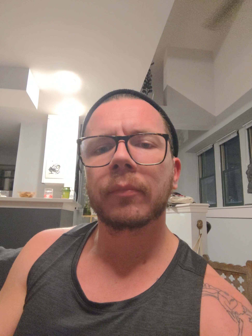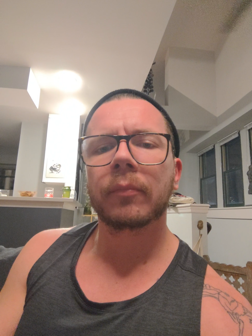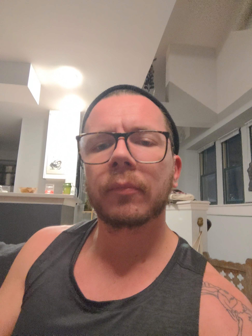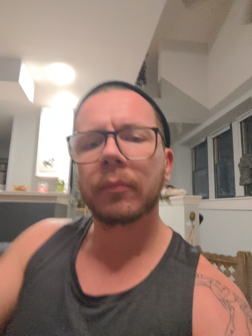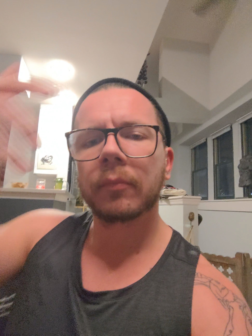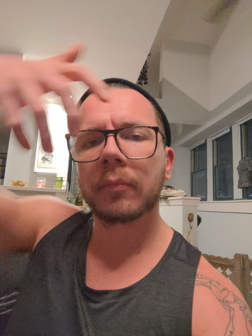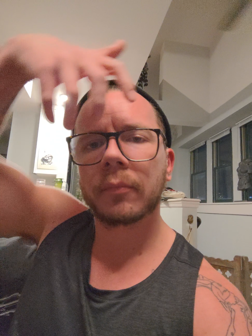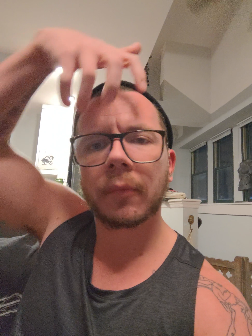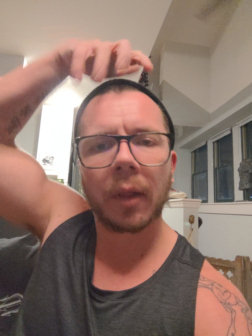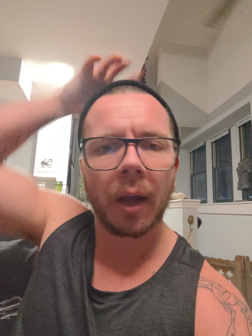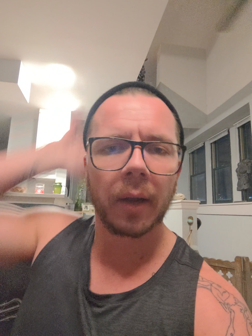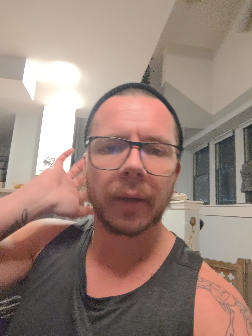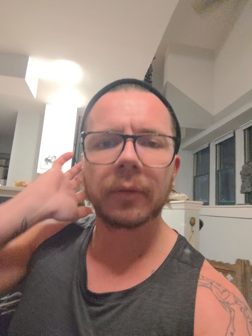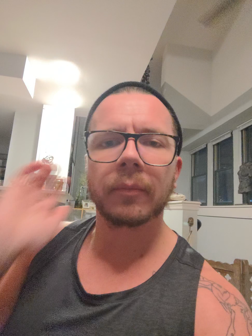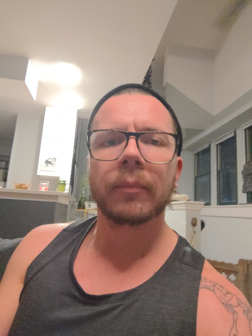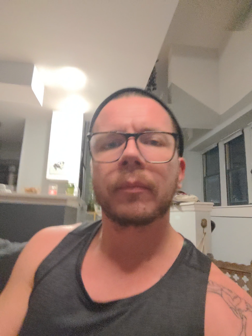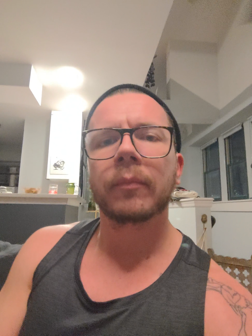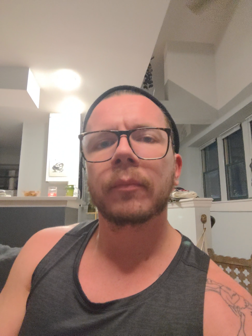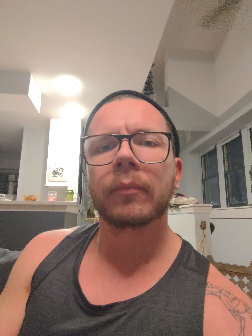lion